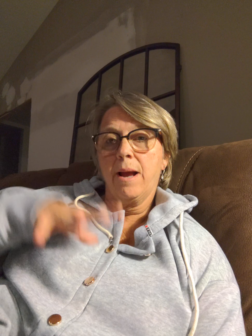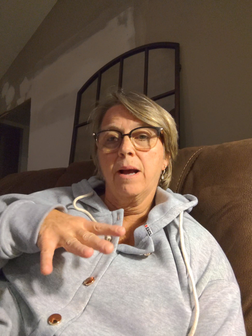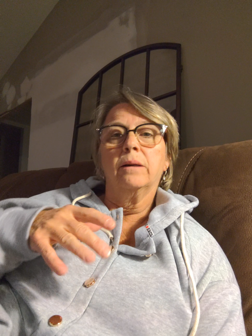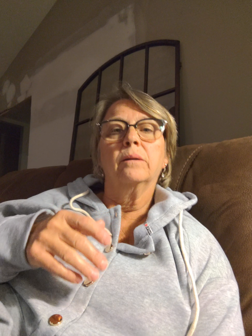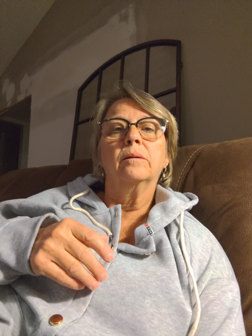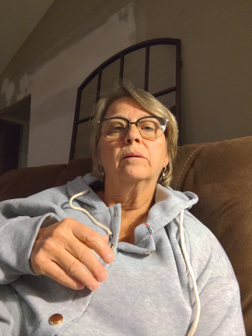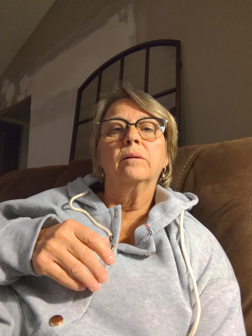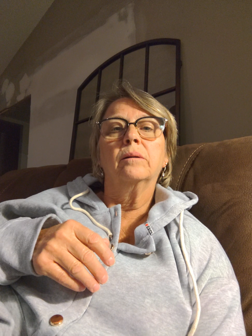man